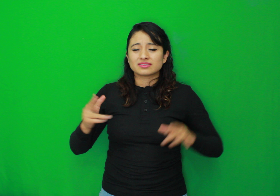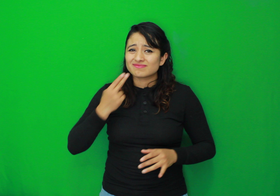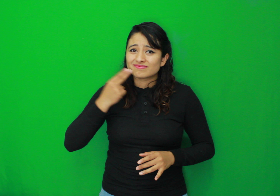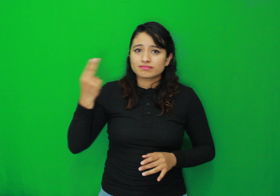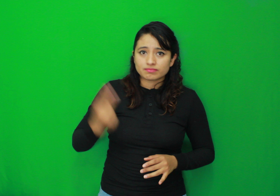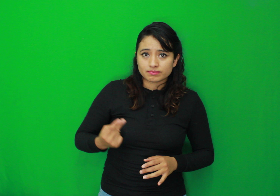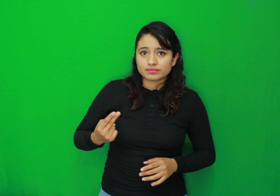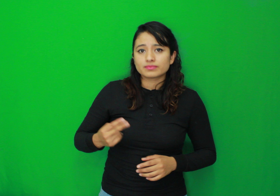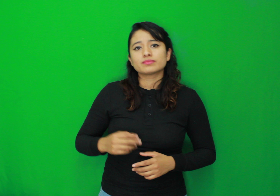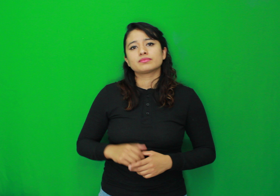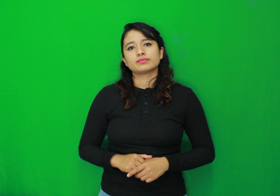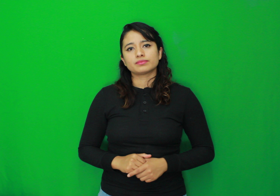urgencia